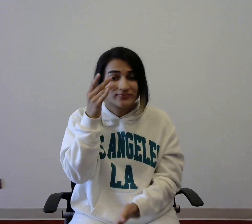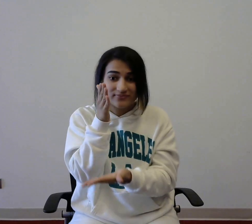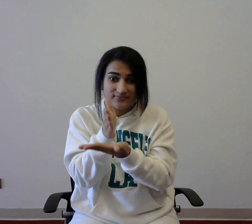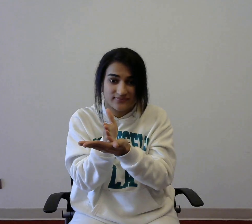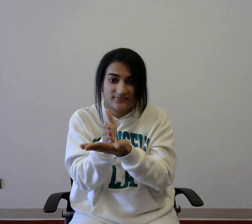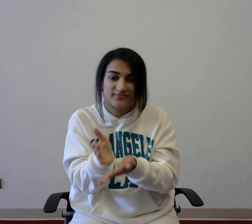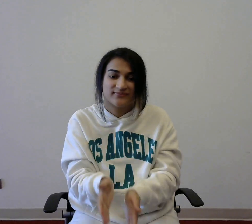var